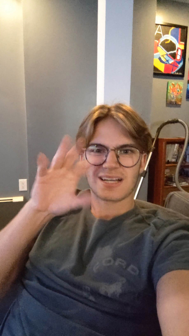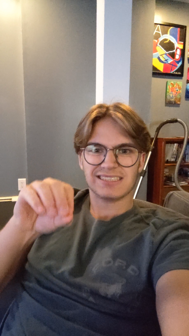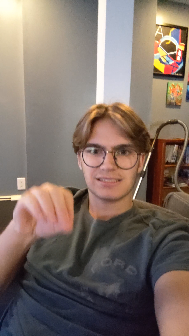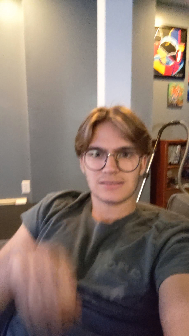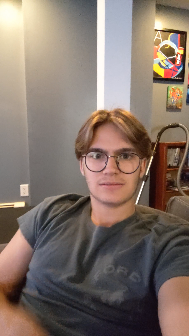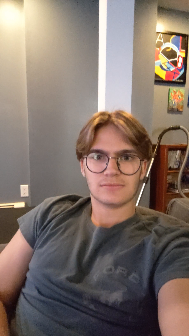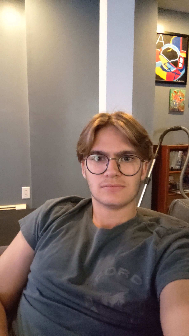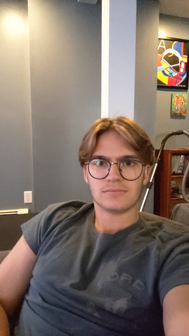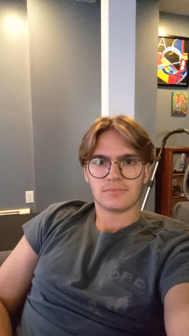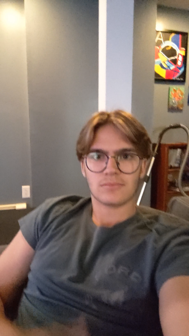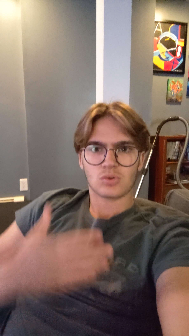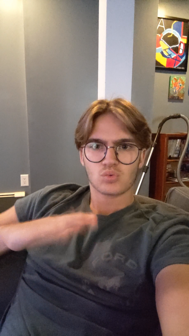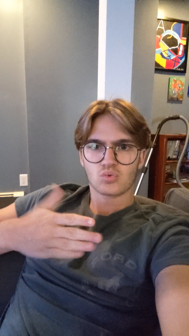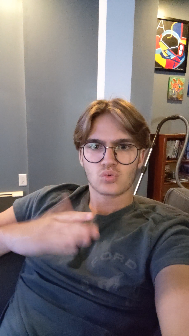cook